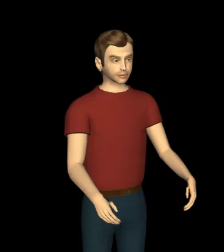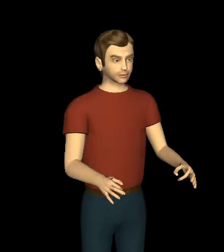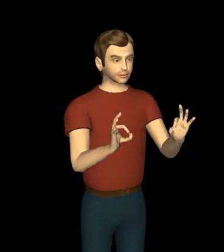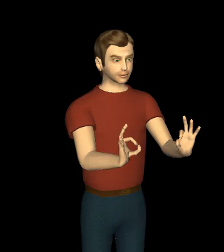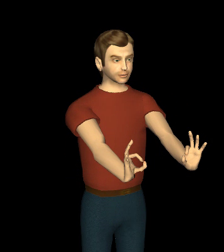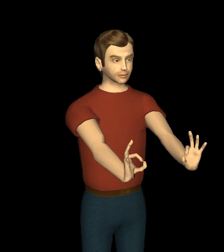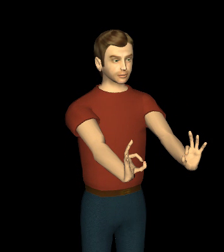فقط